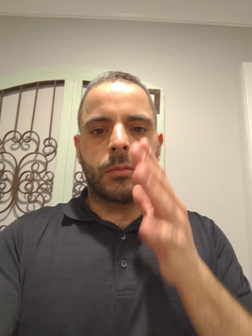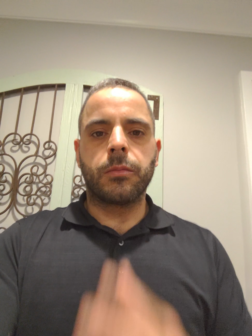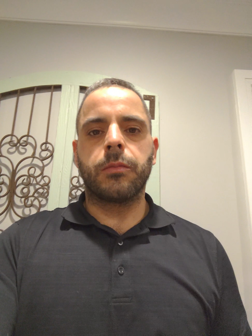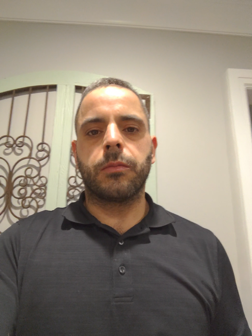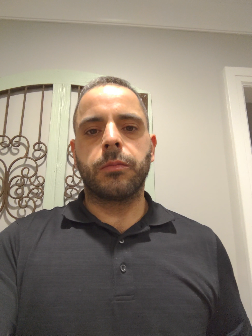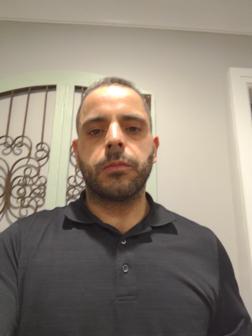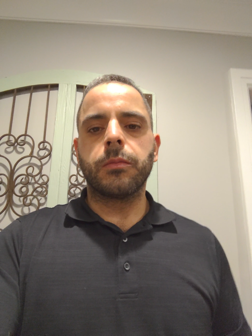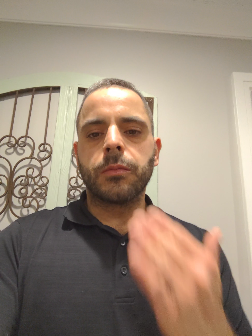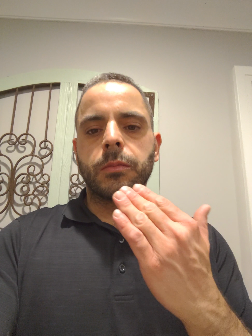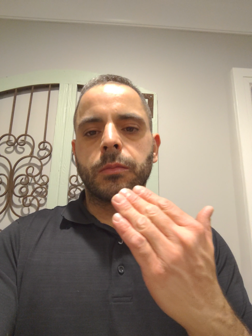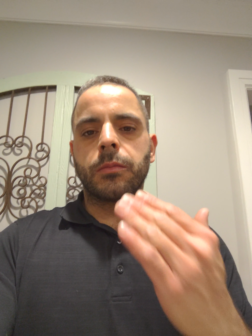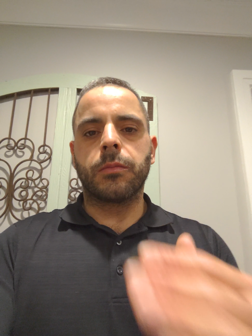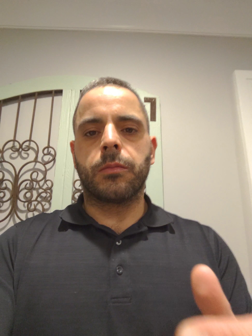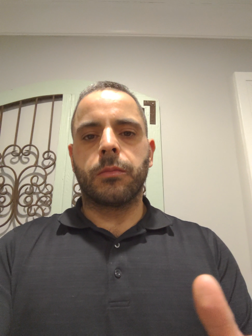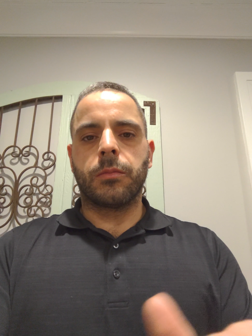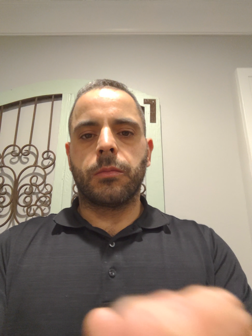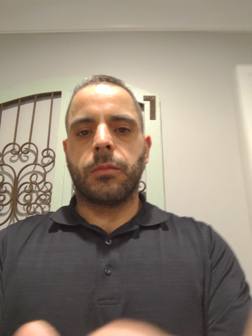nap